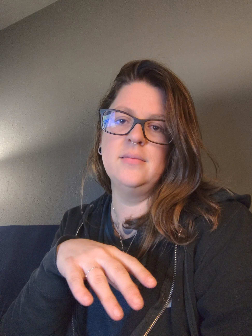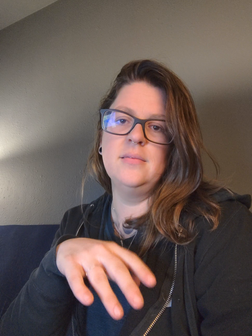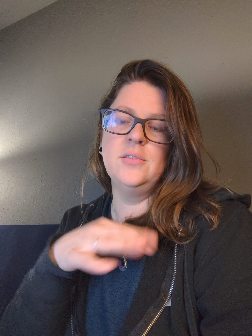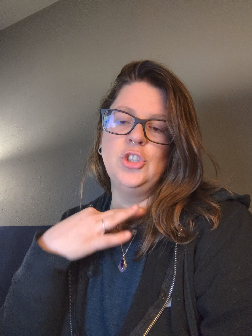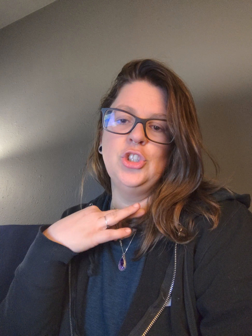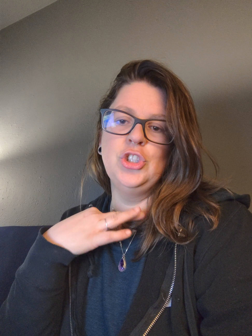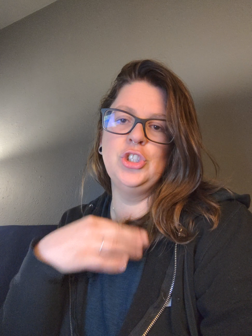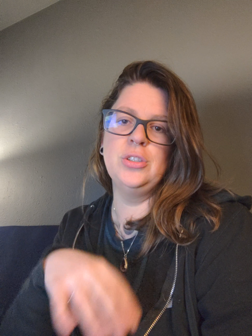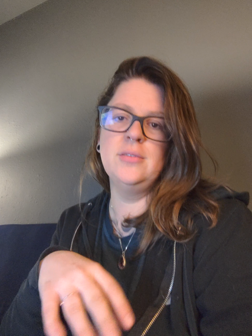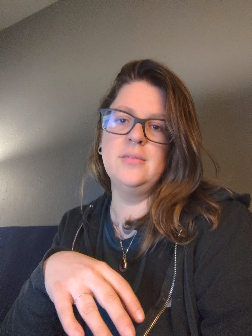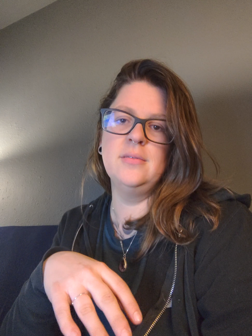shirt